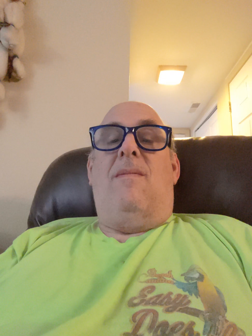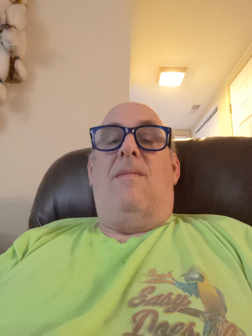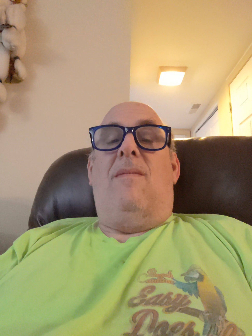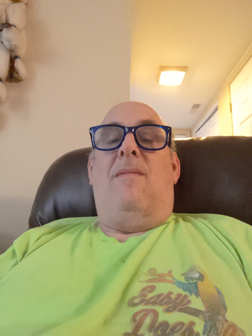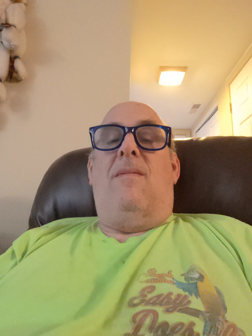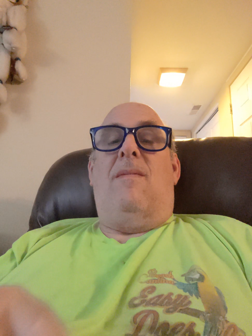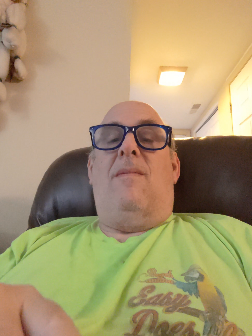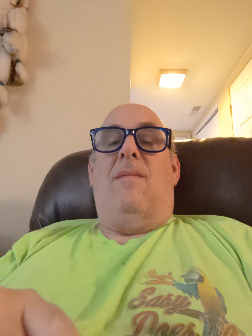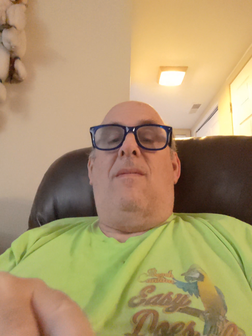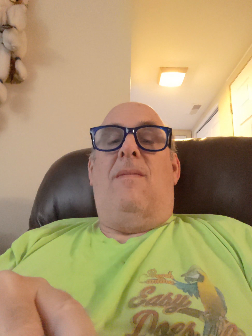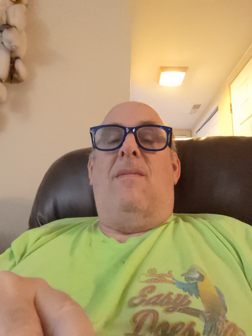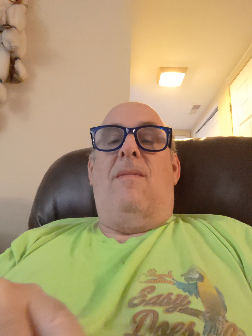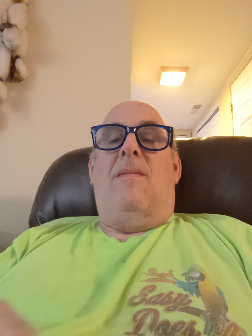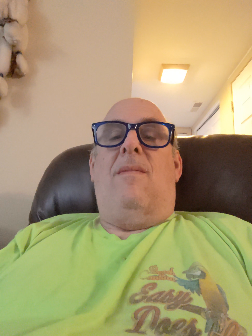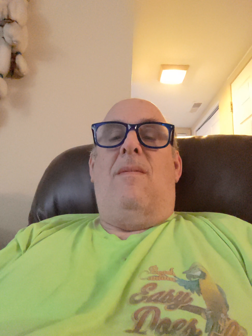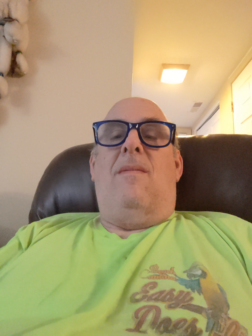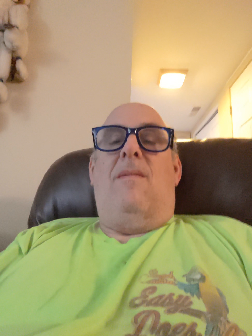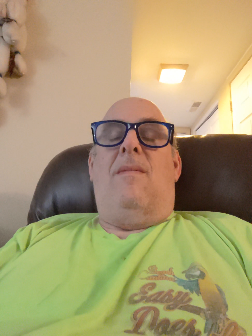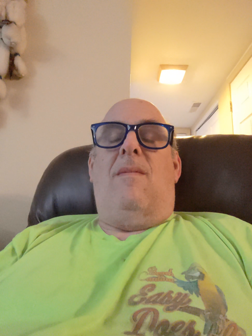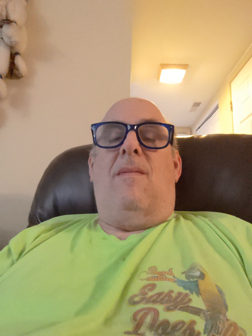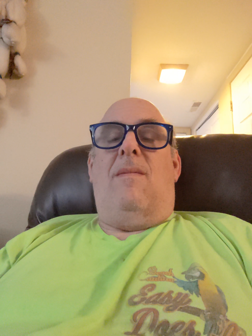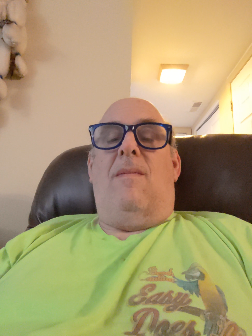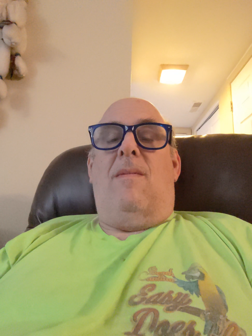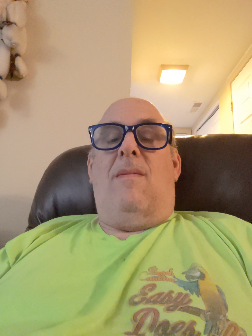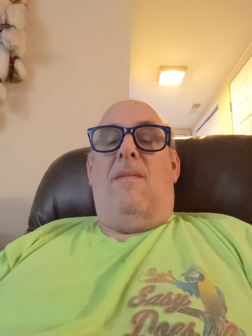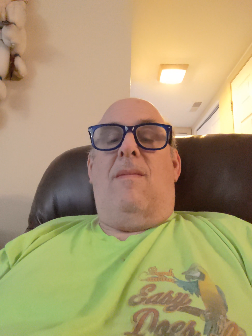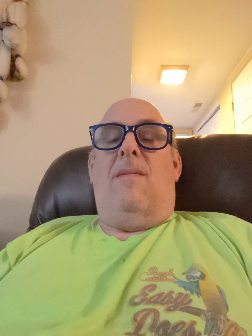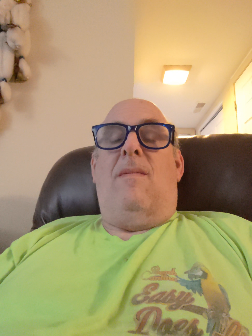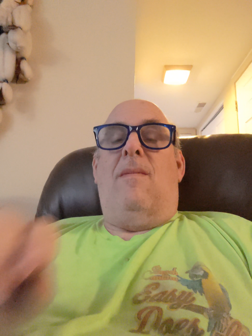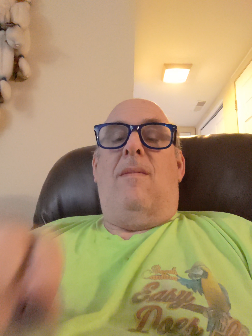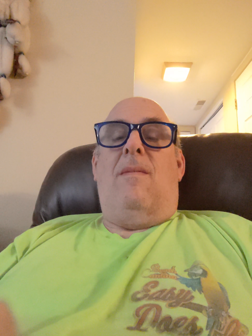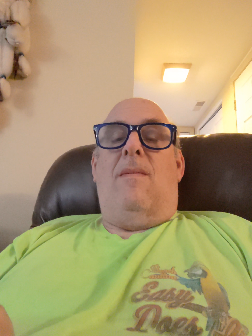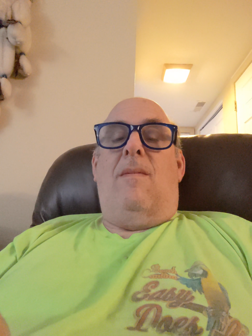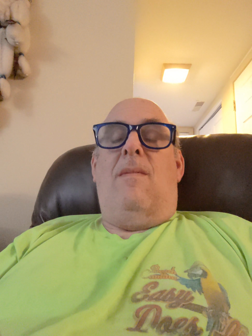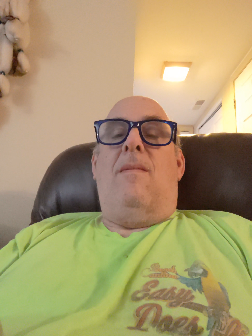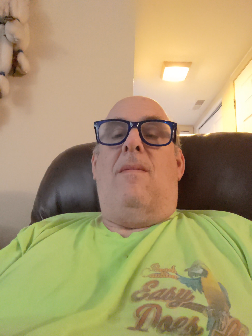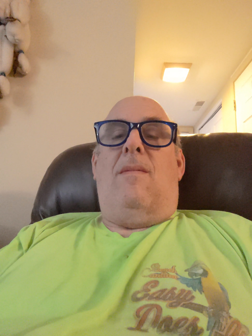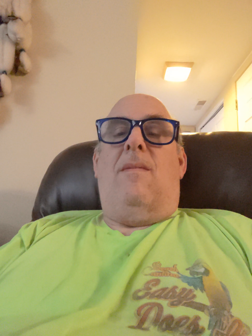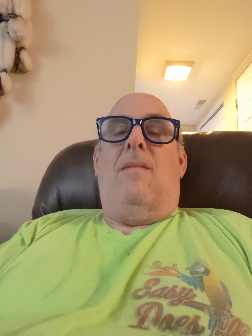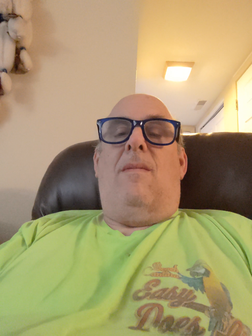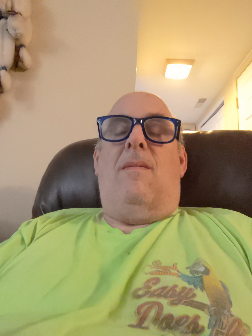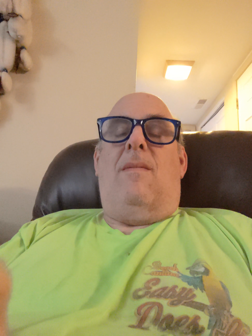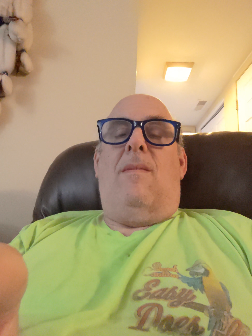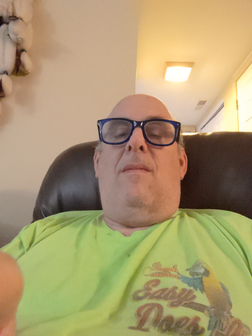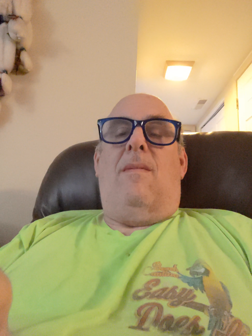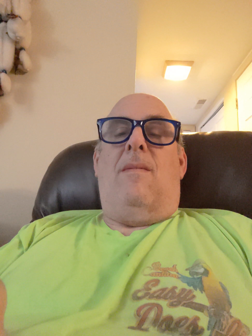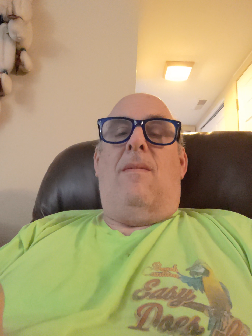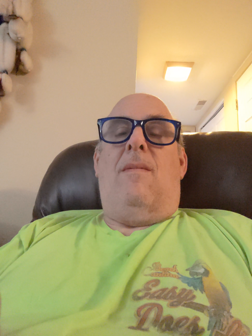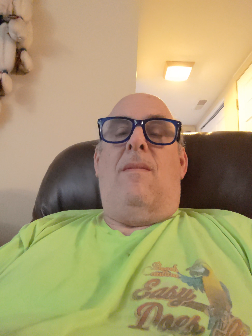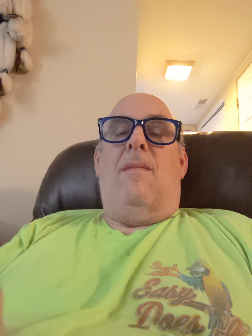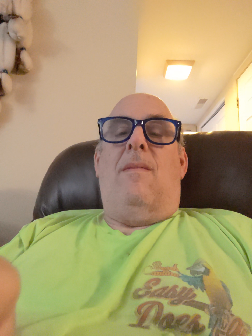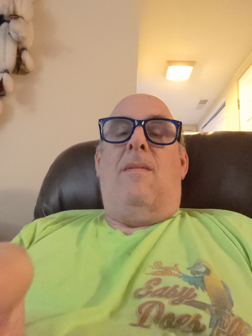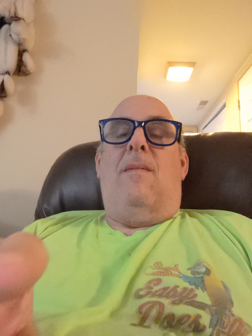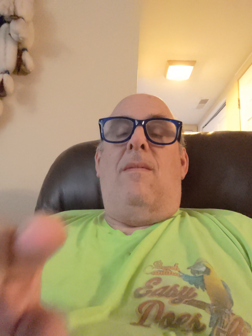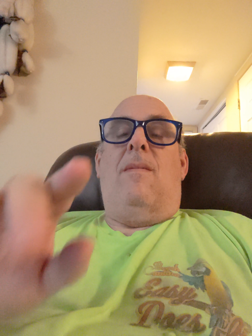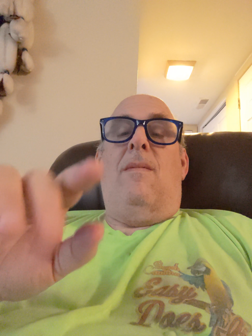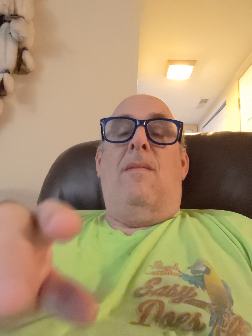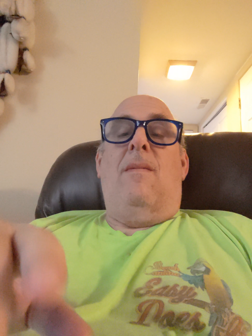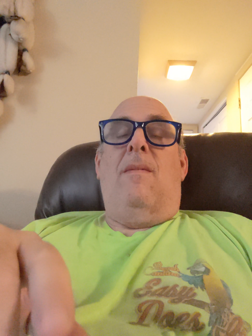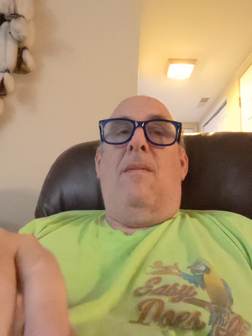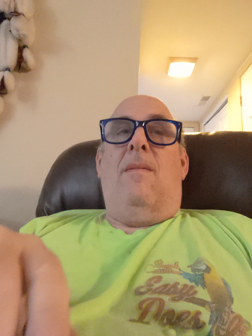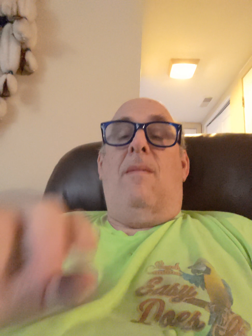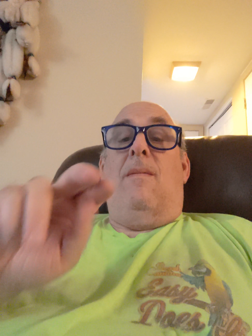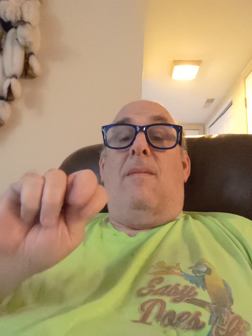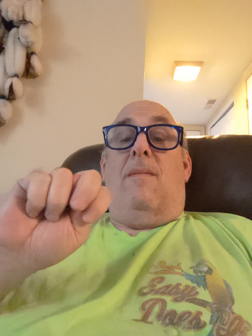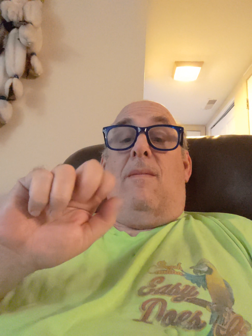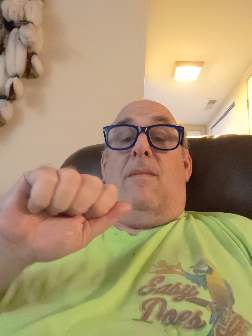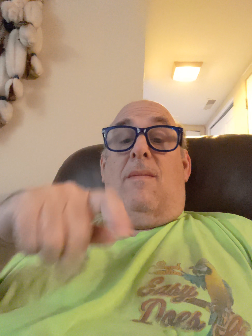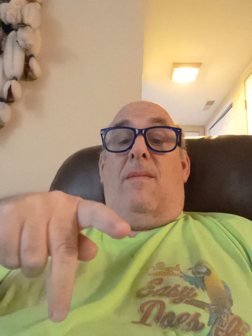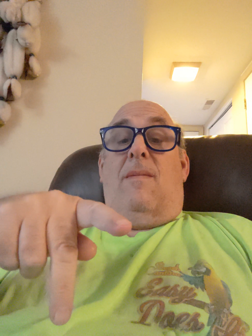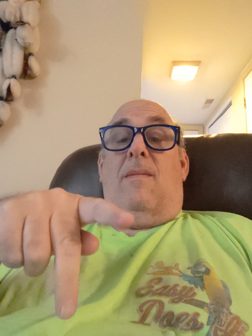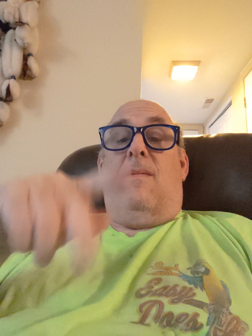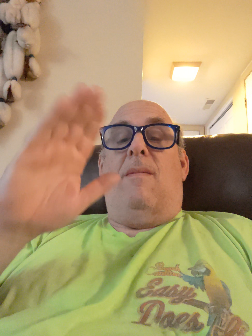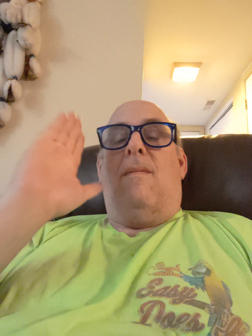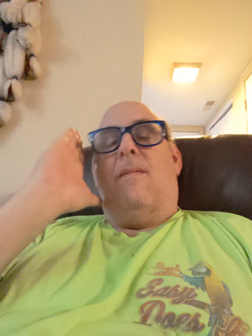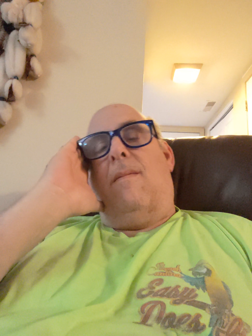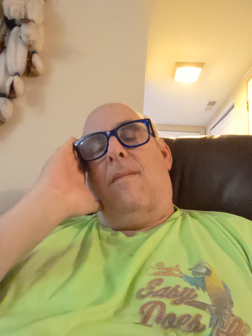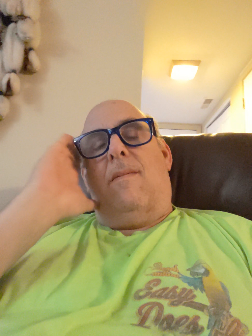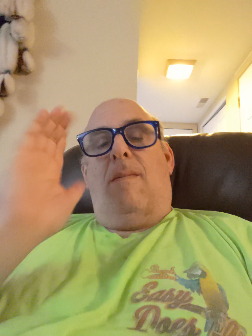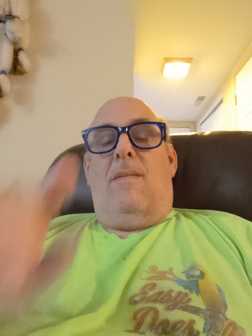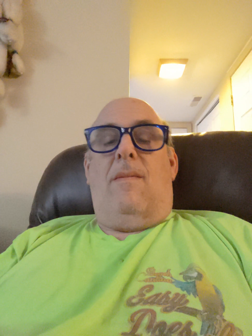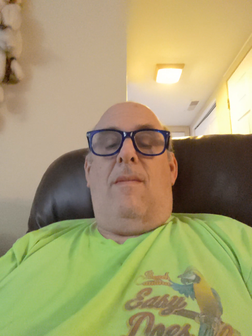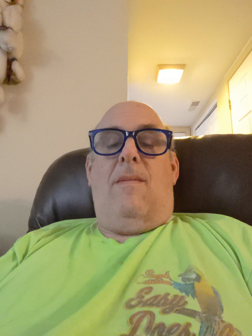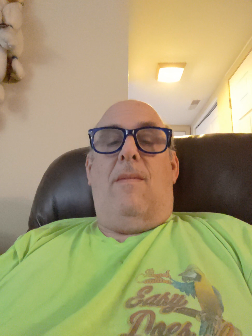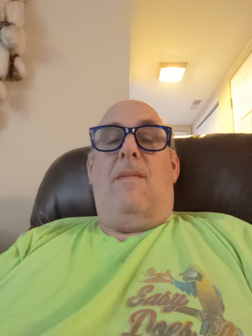nap